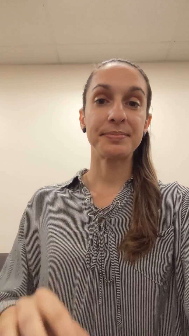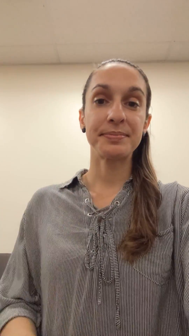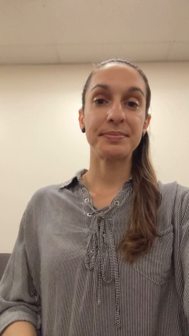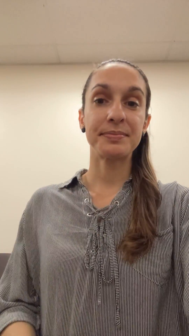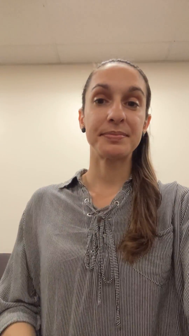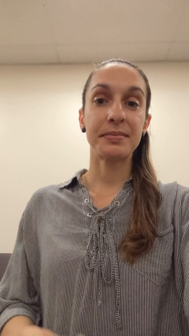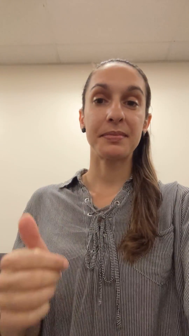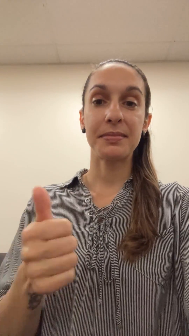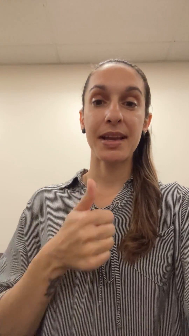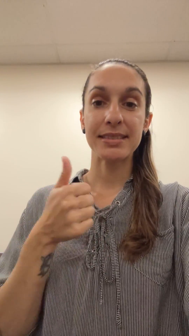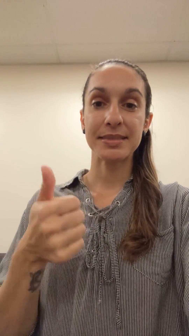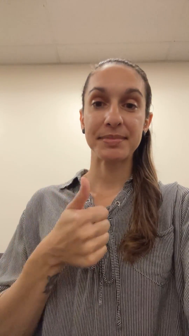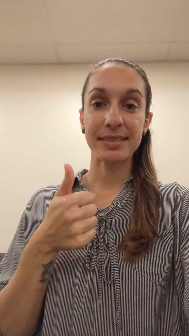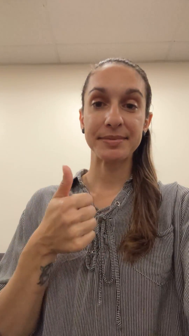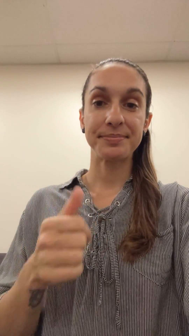basement